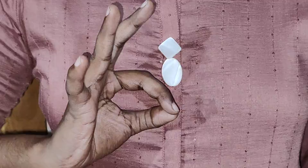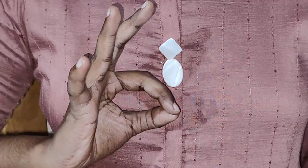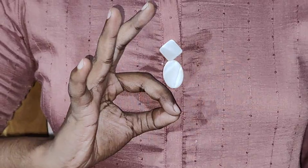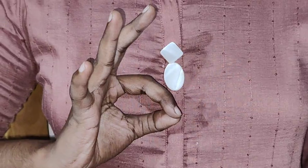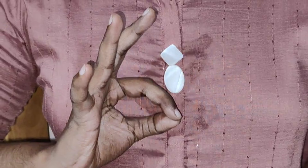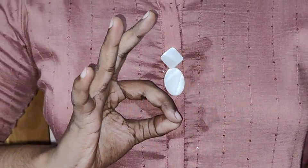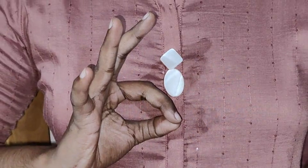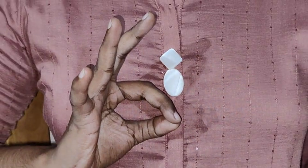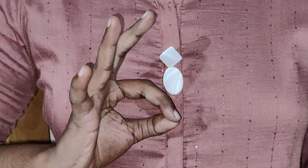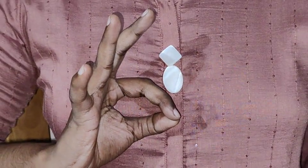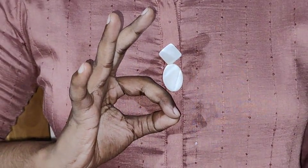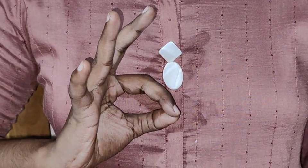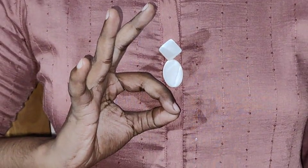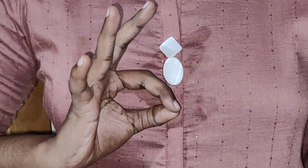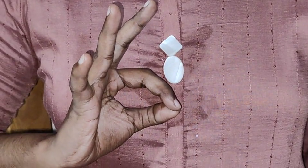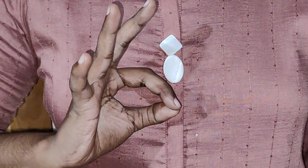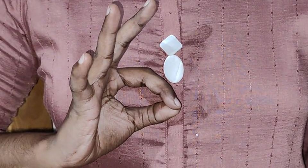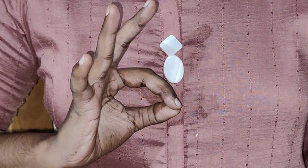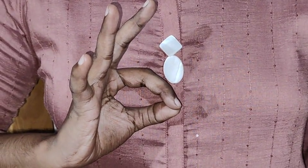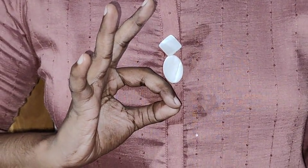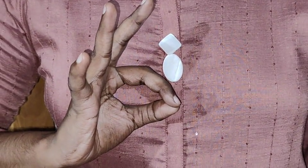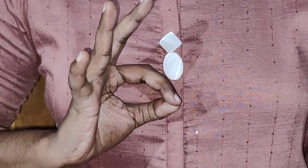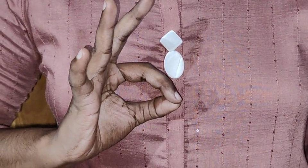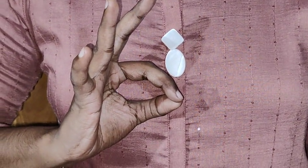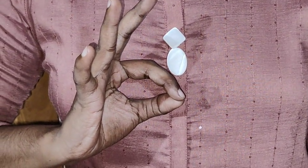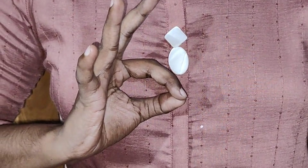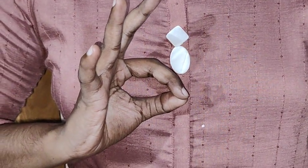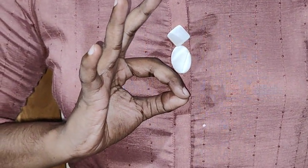ഒ